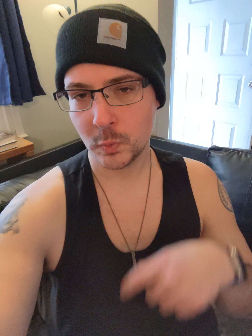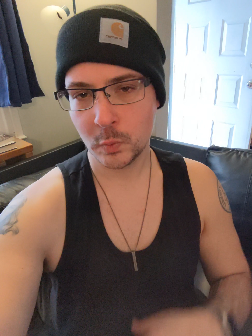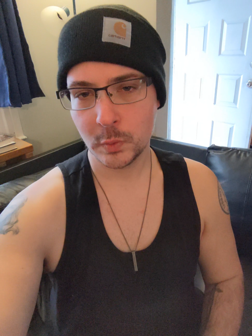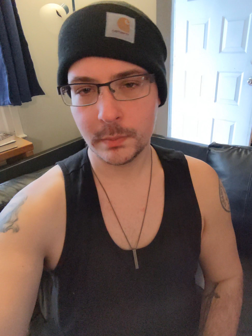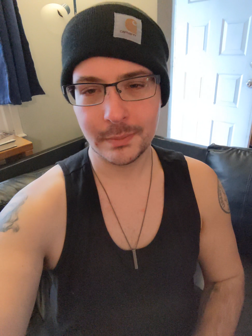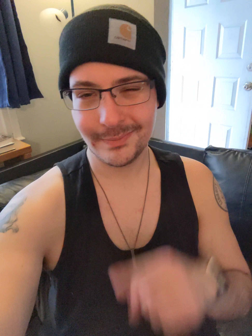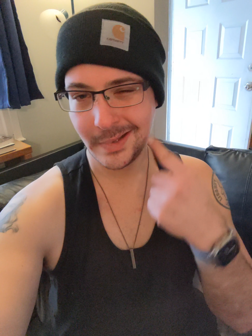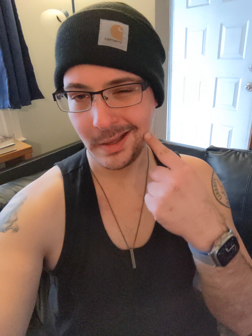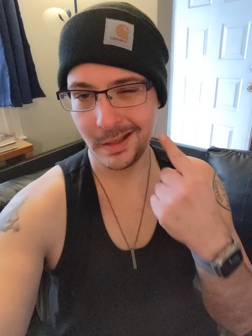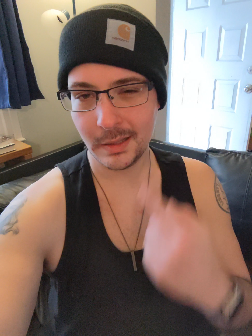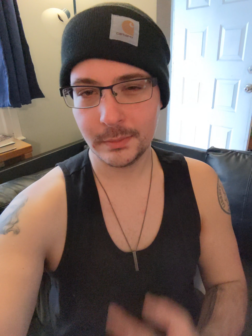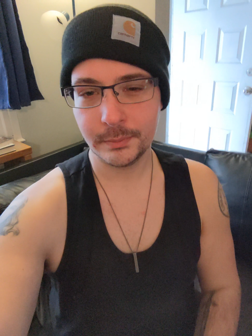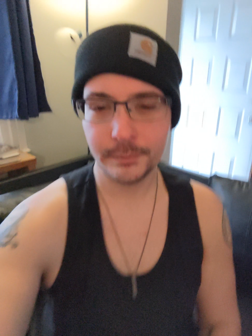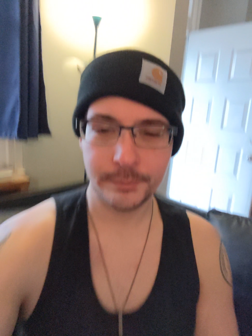smile